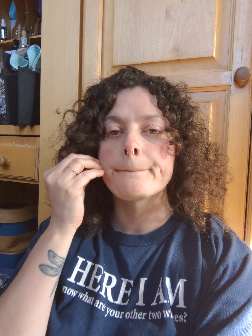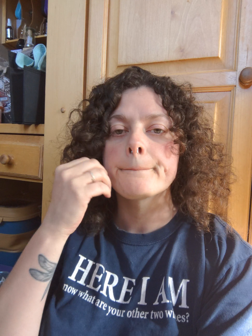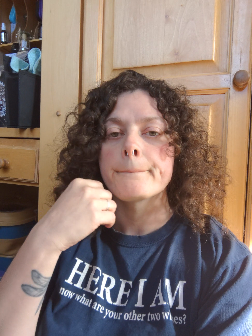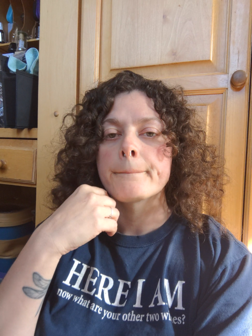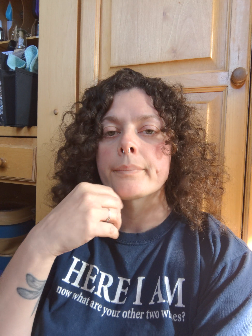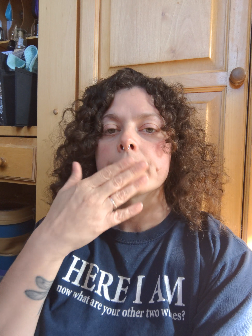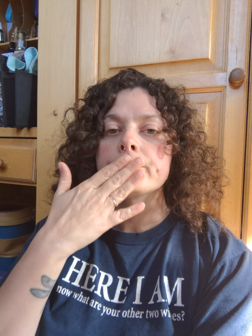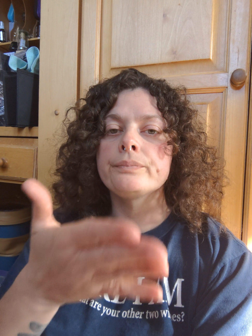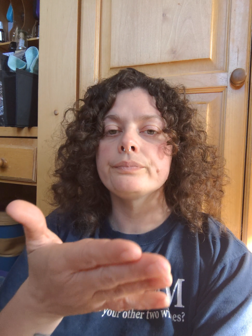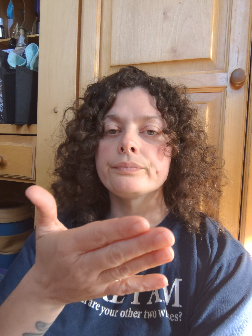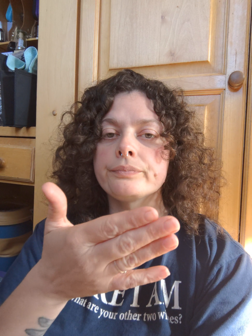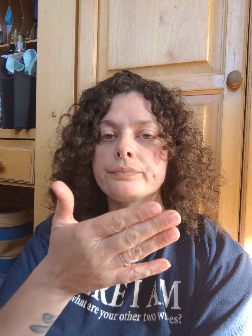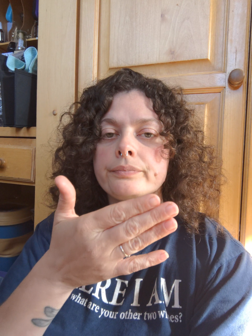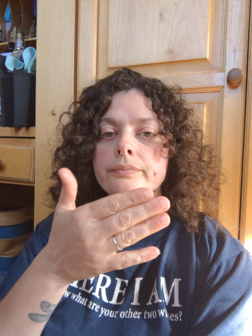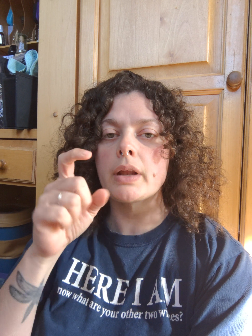thank you